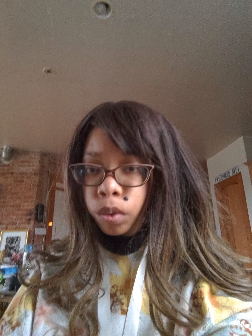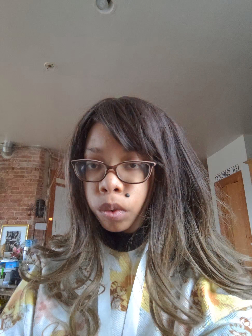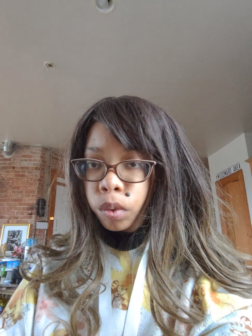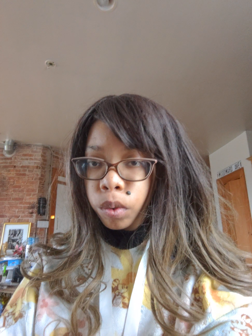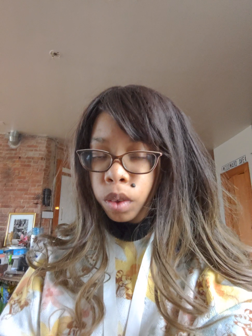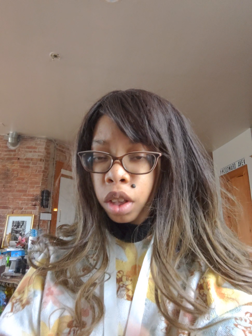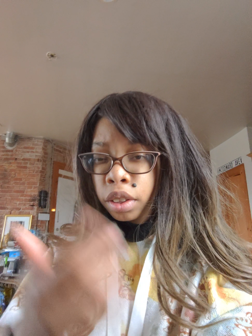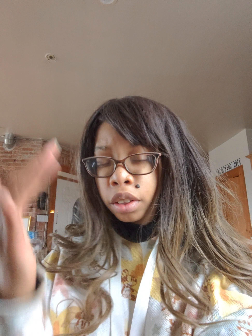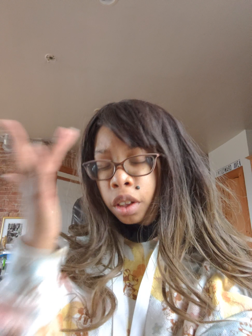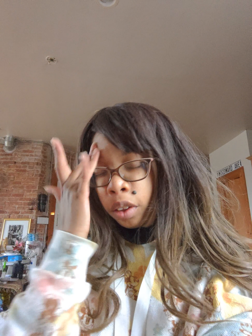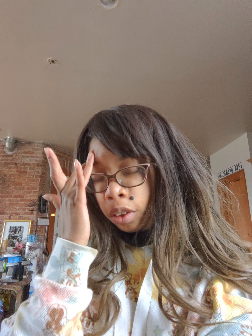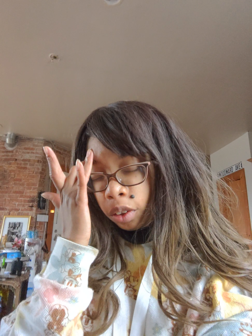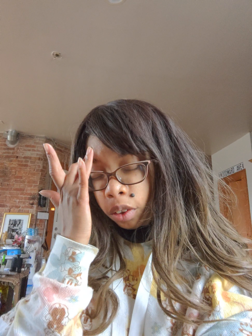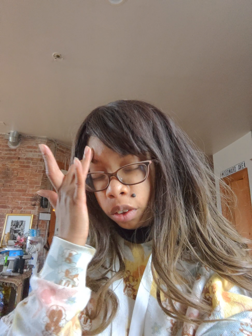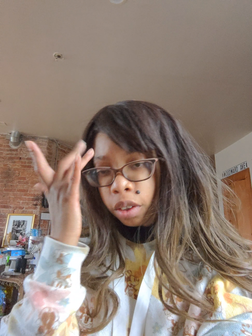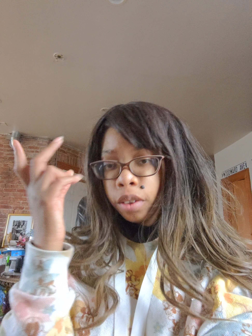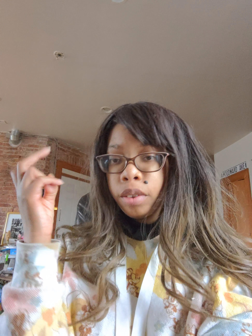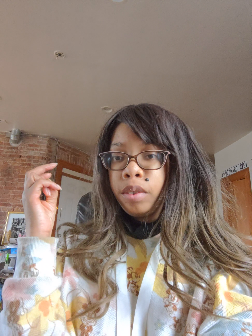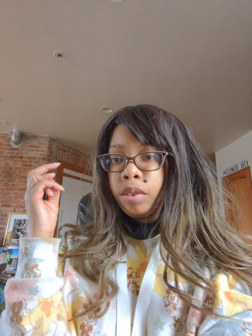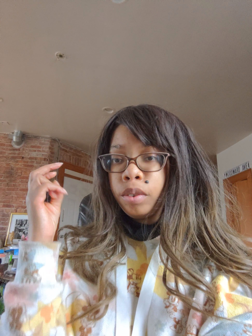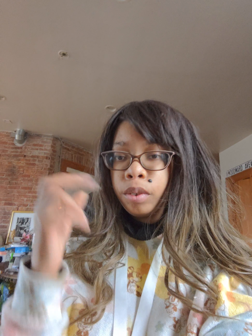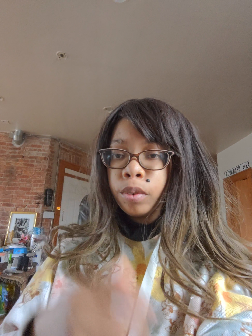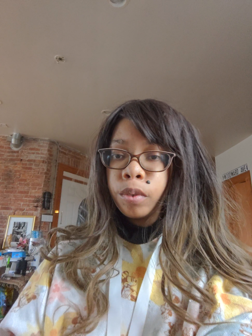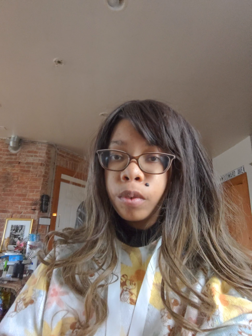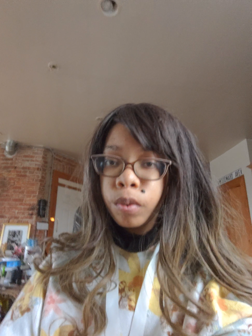sick